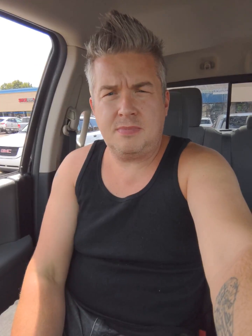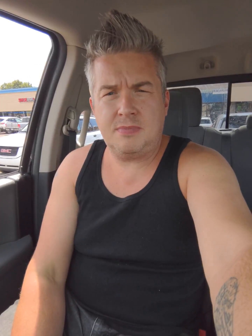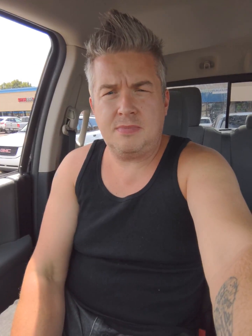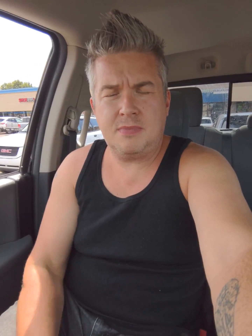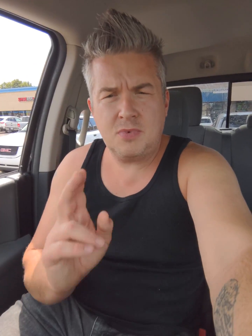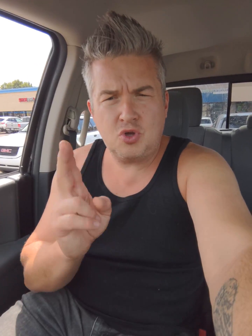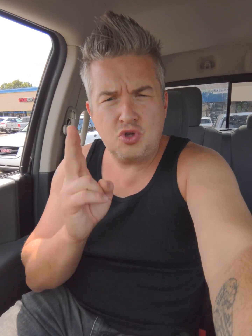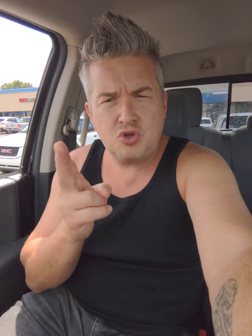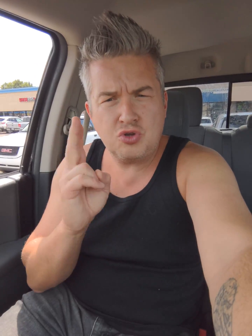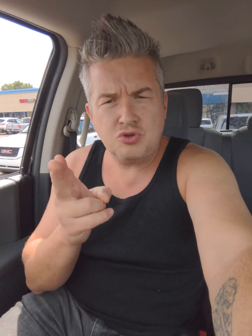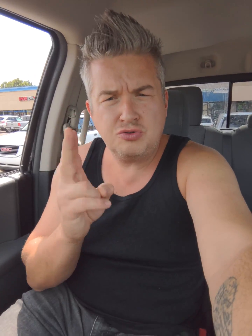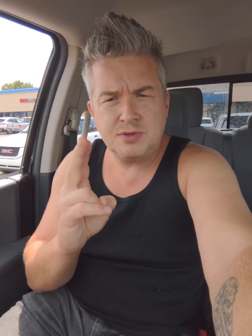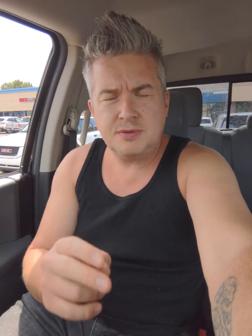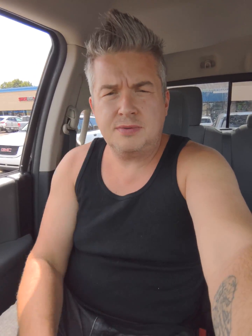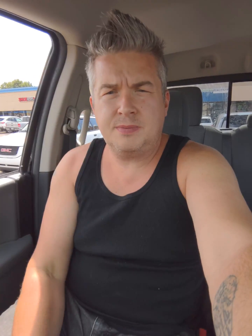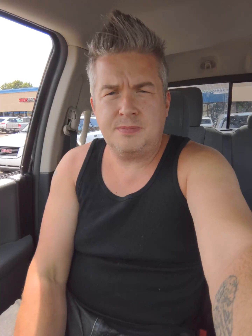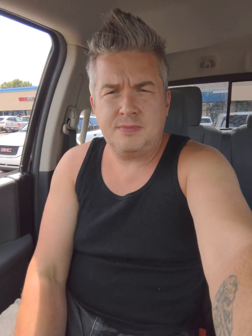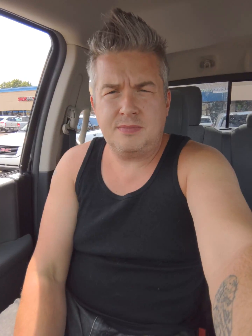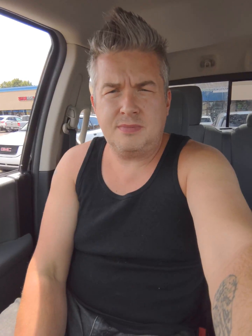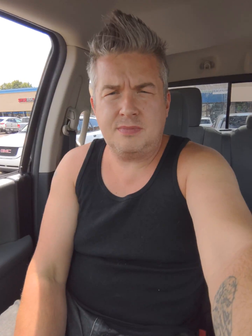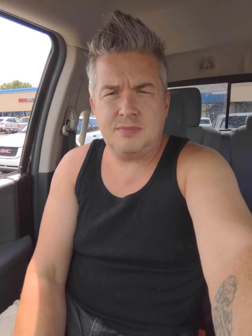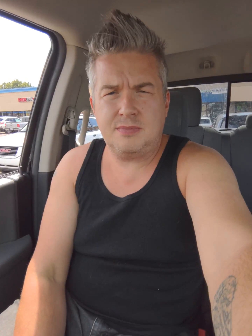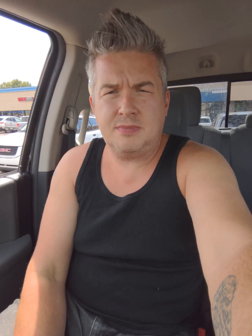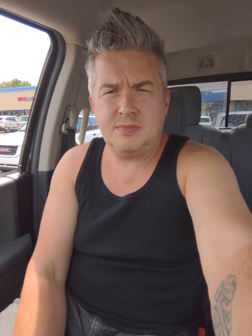hurry